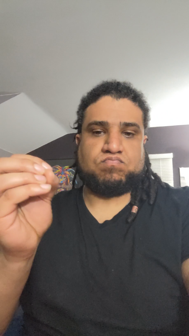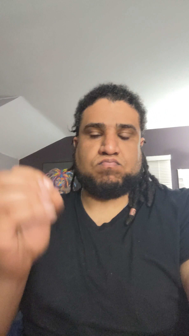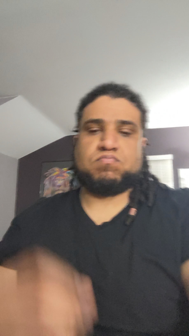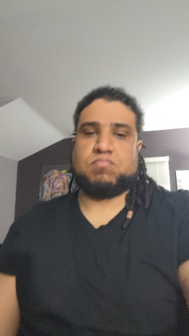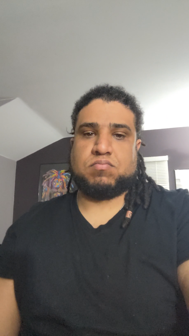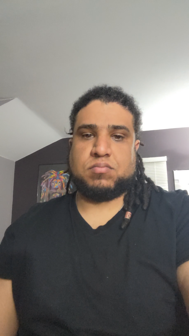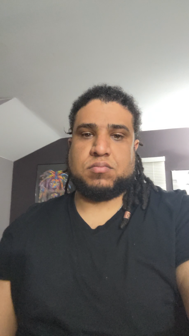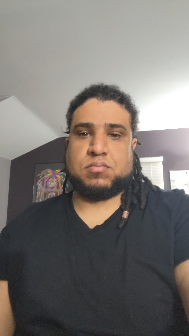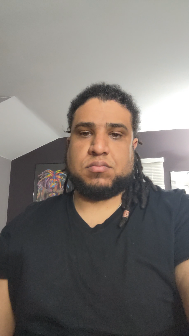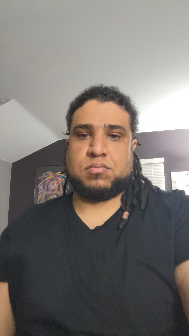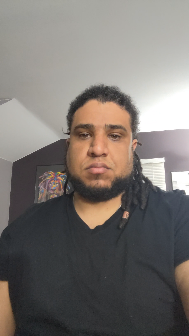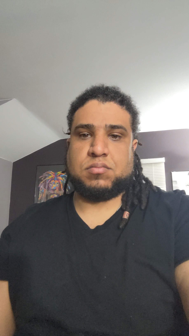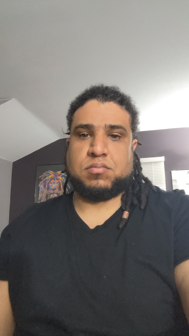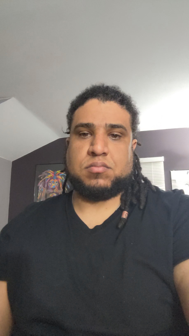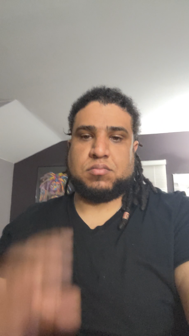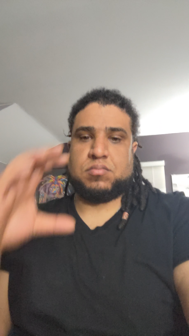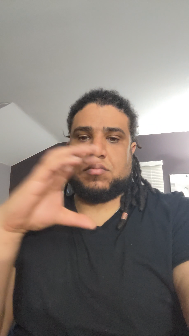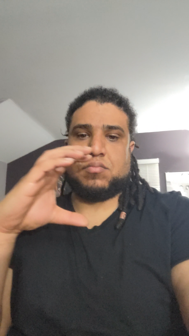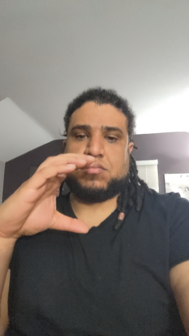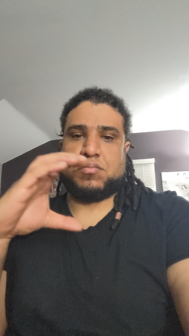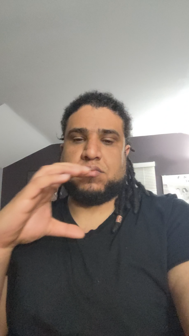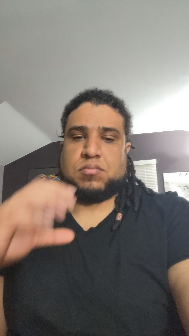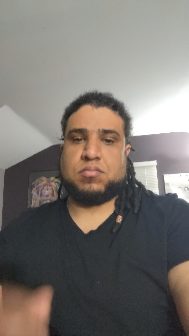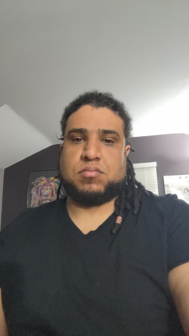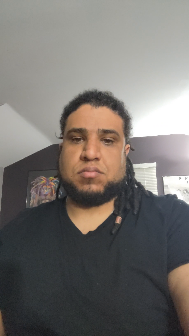ball